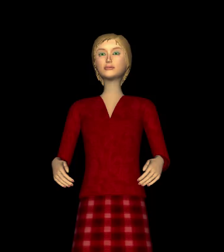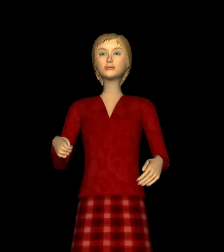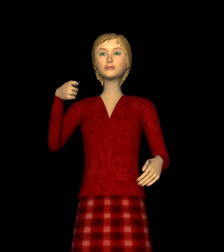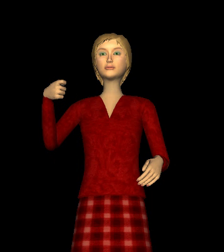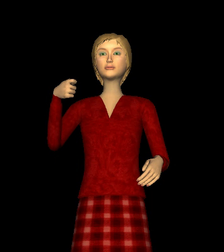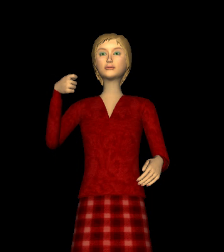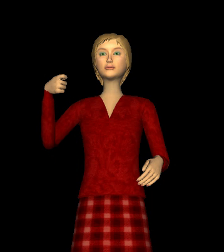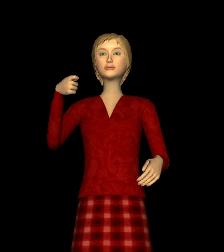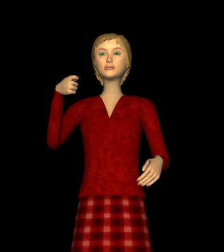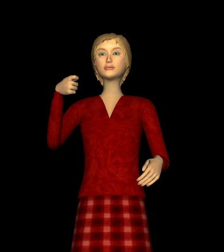مقلاة